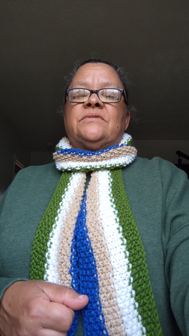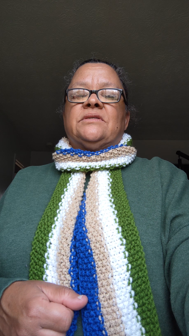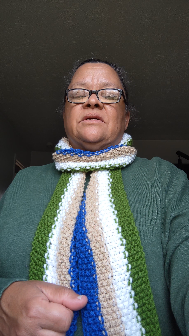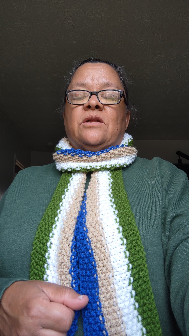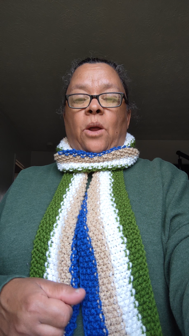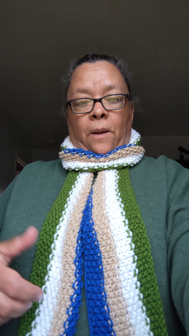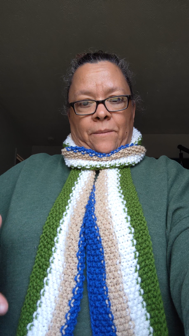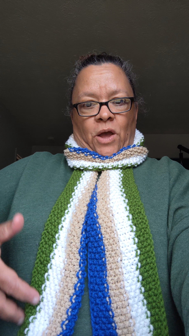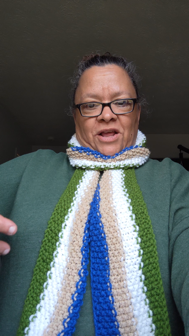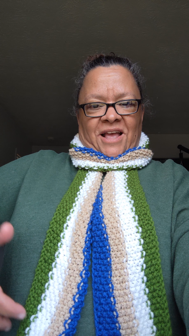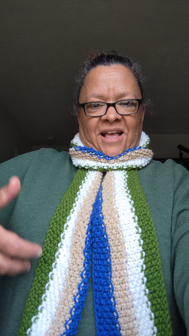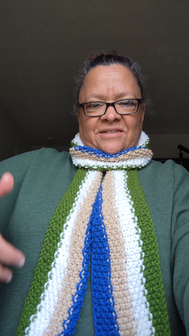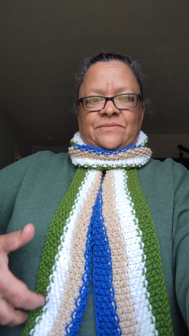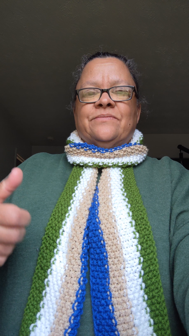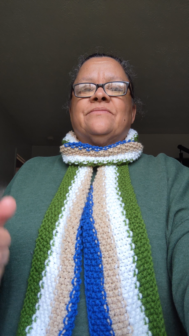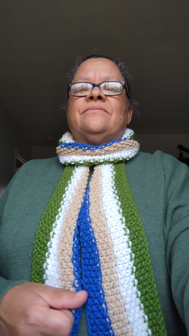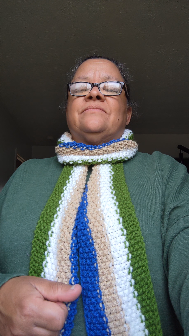monkey